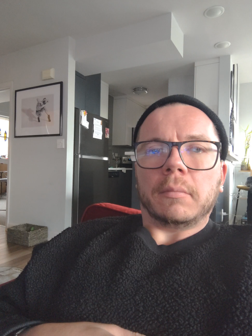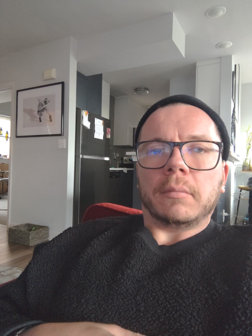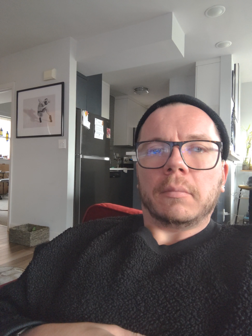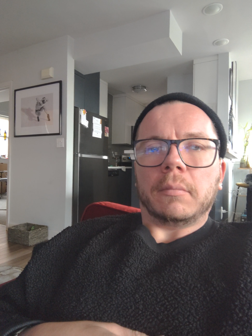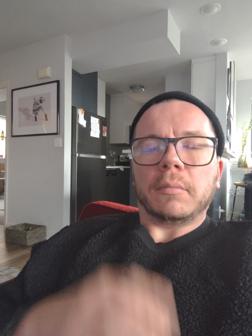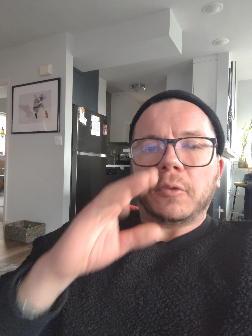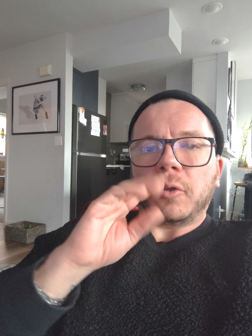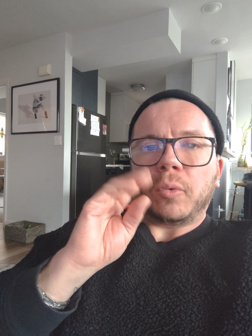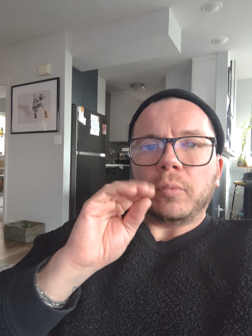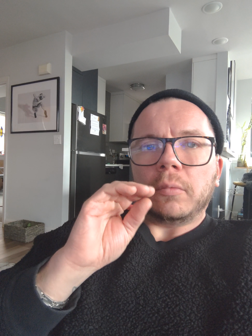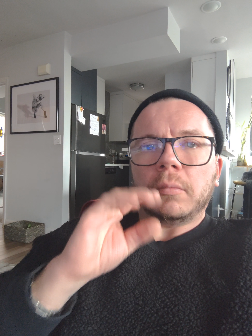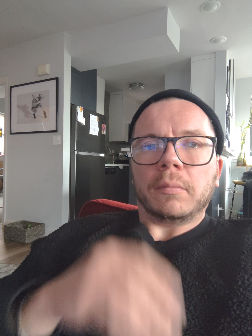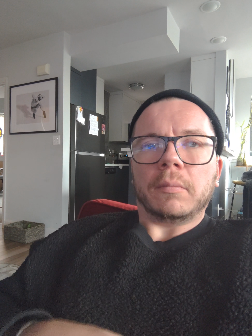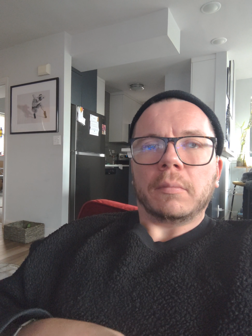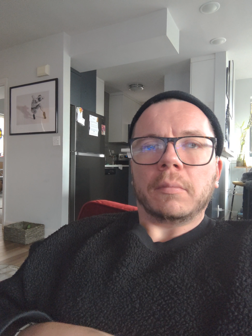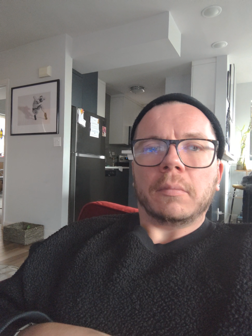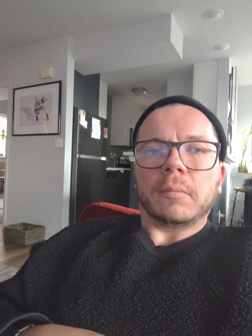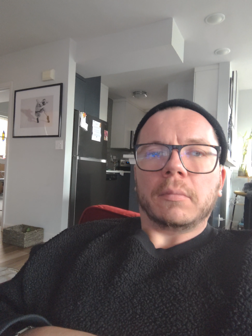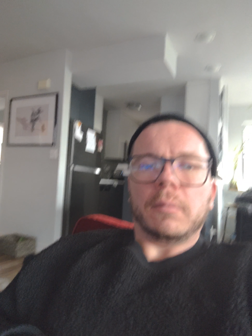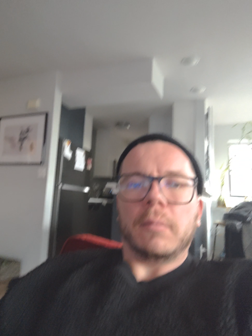goose